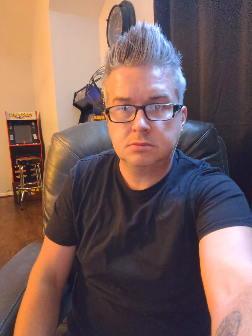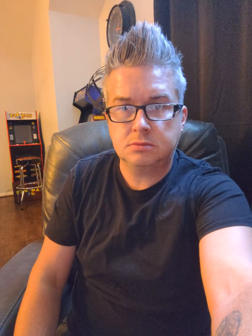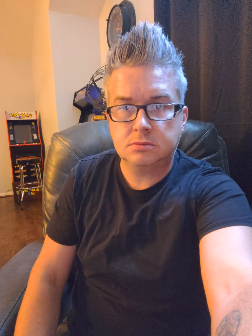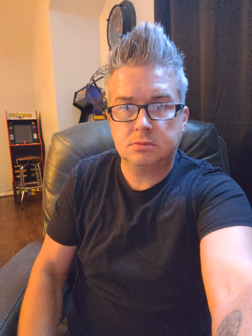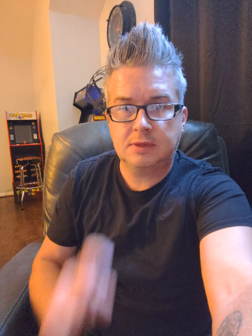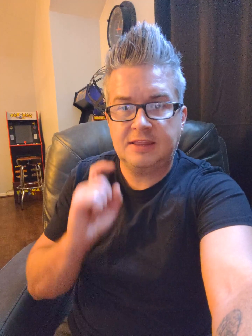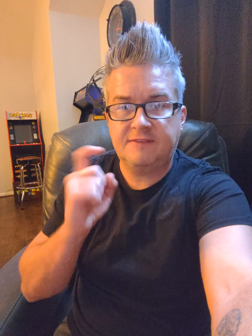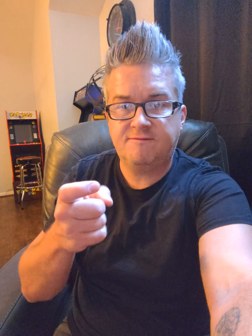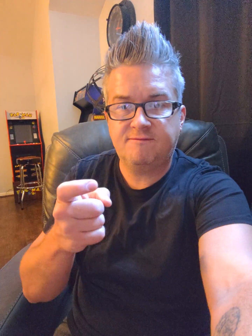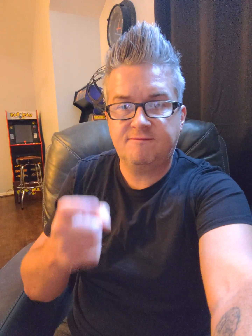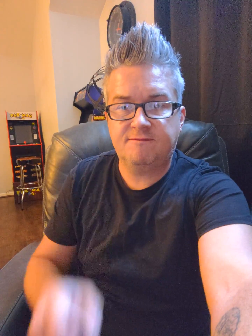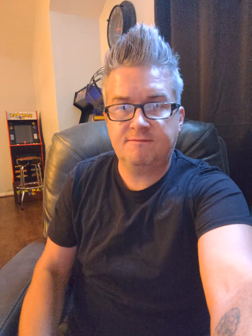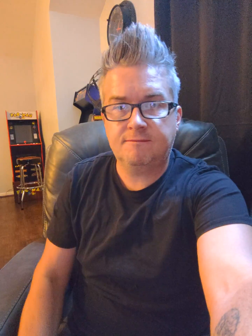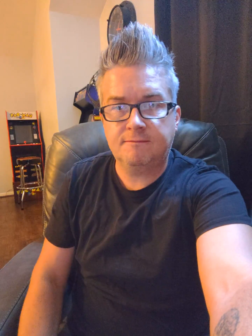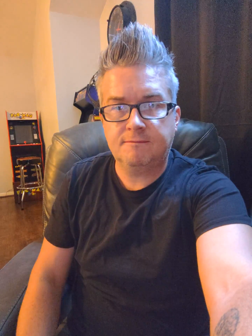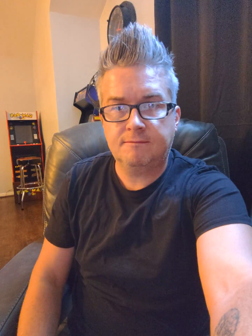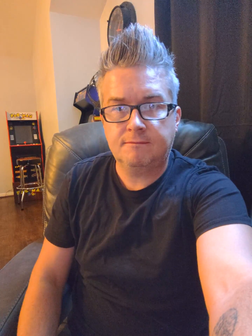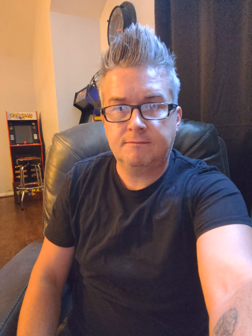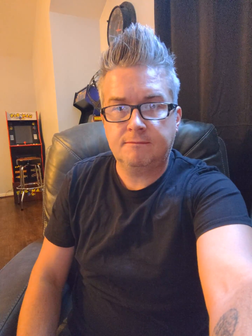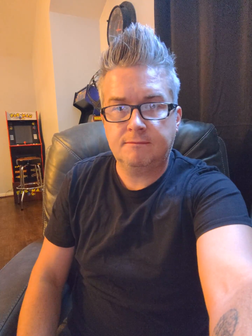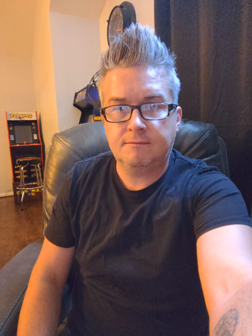present